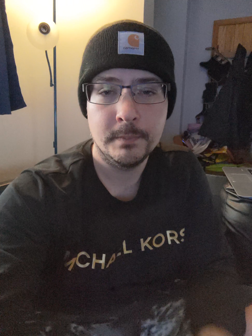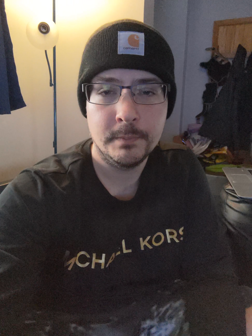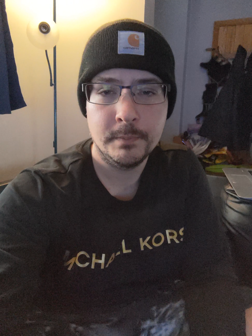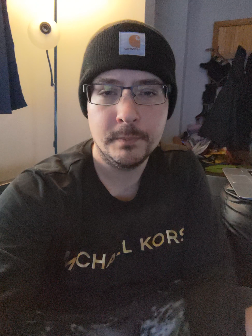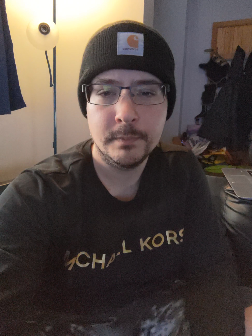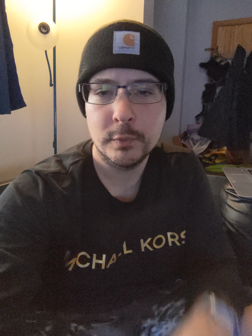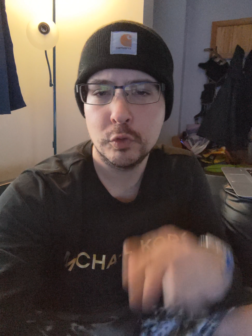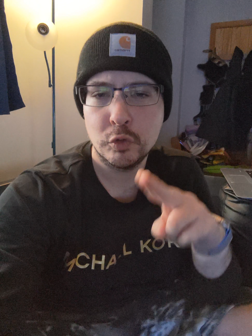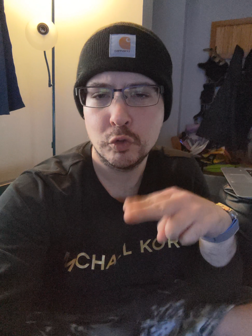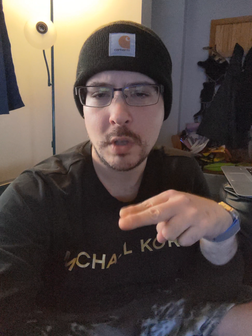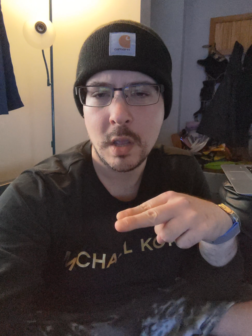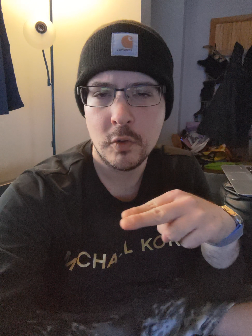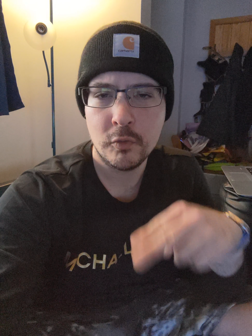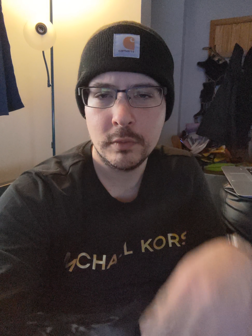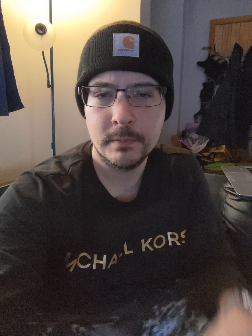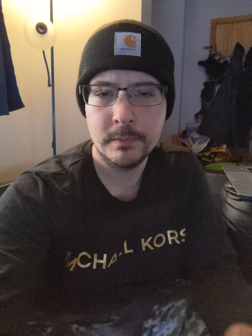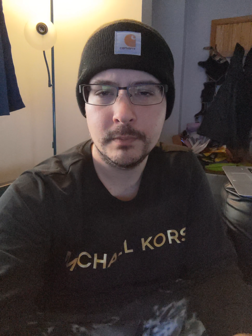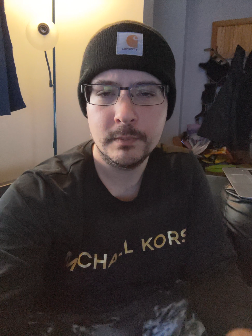chair